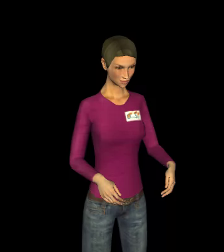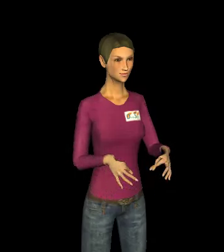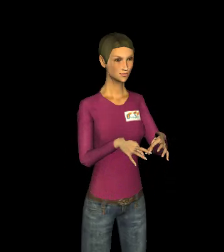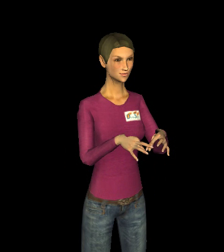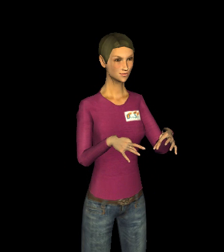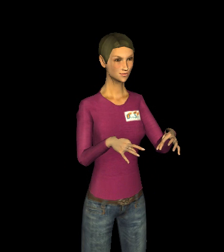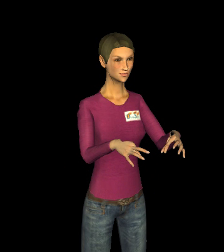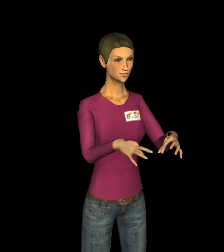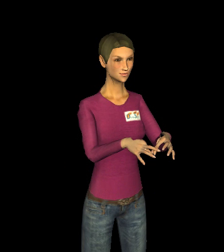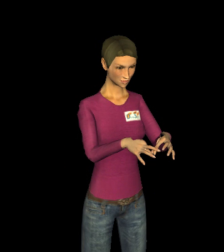غرفة